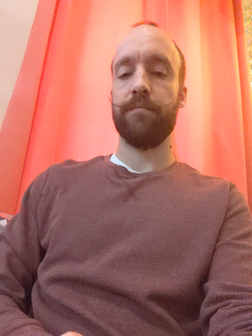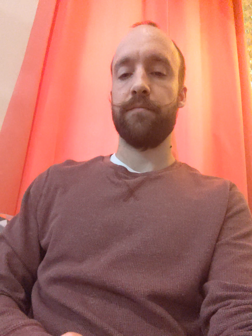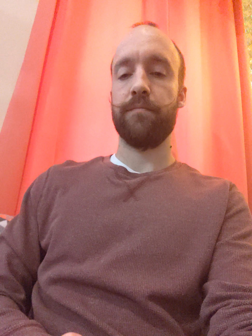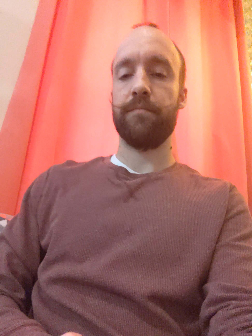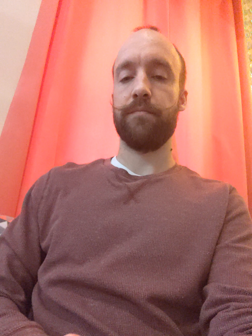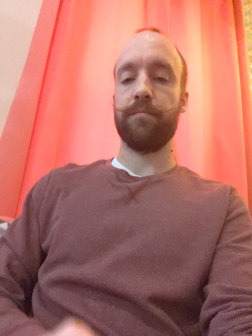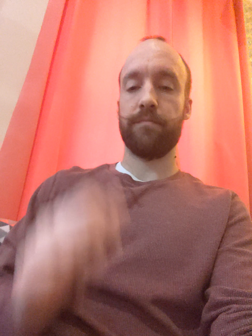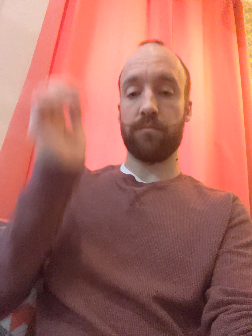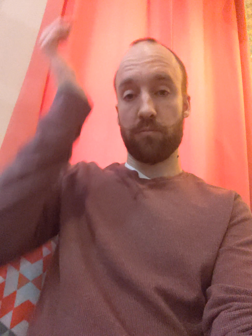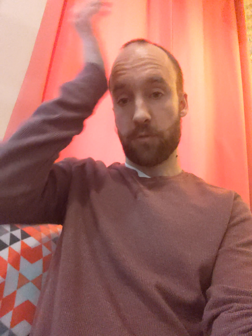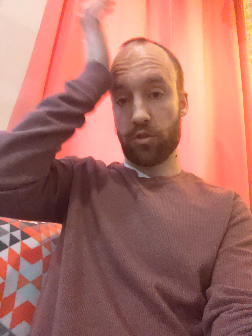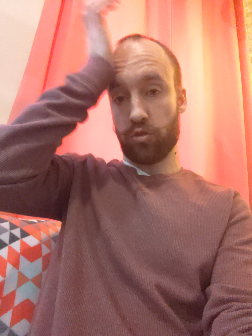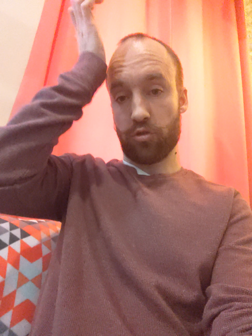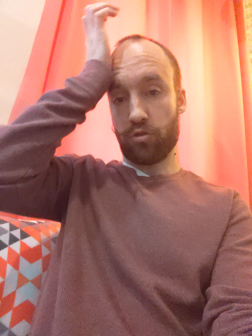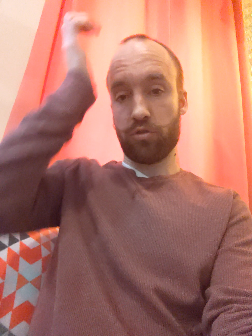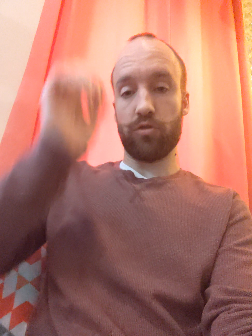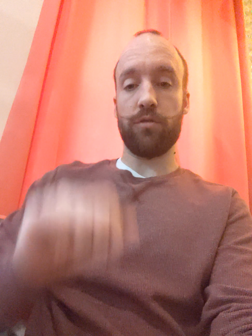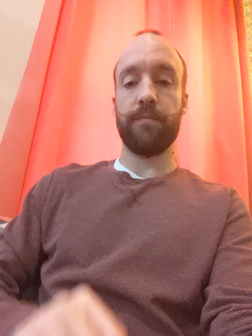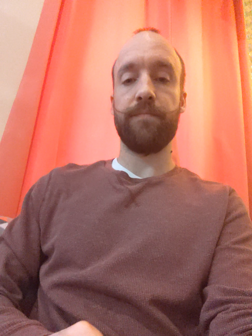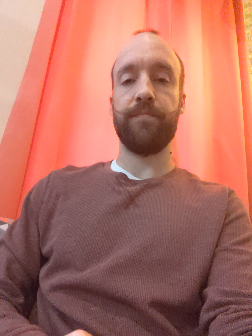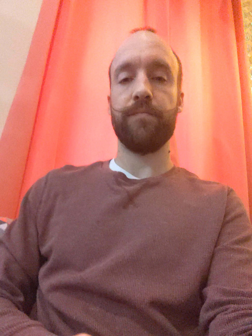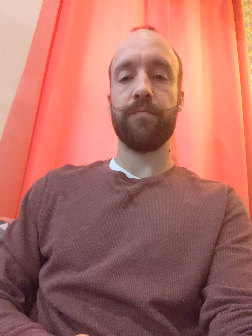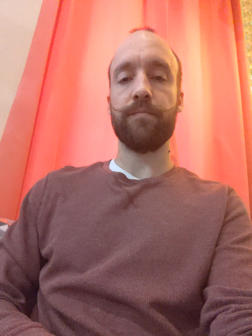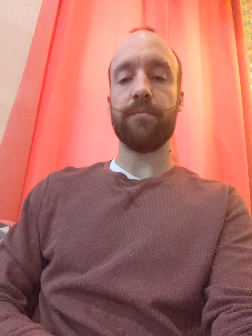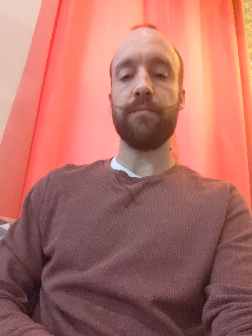garbage